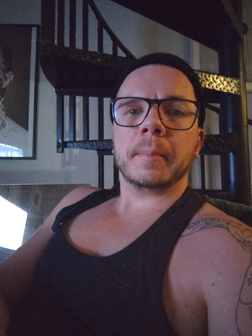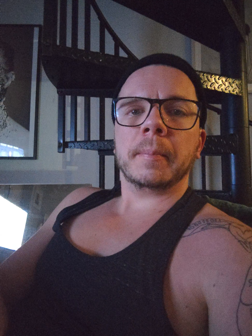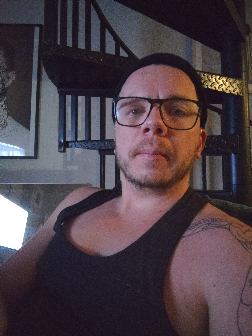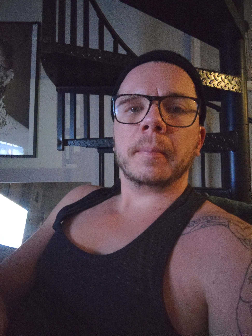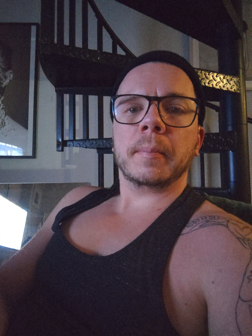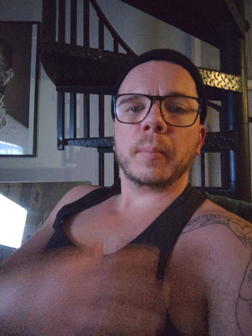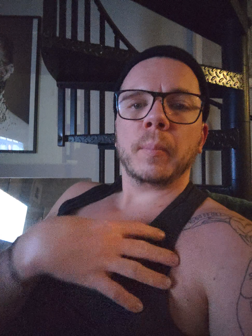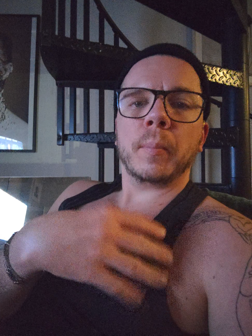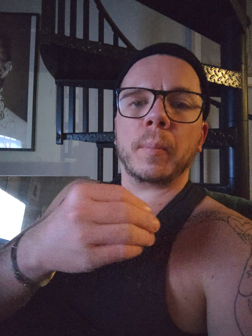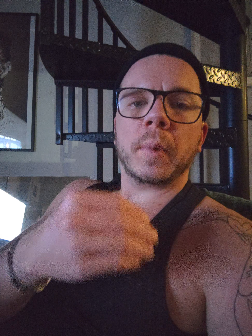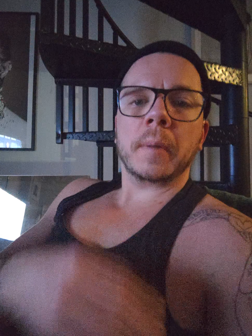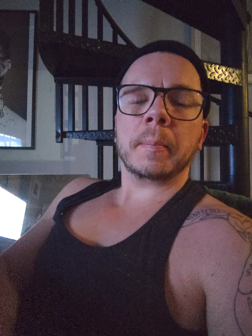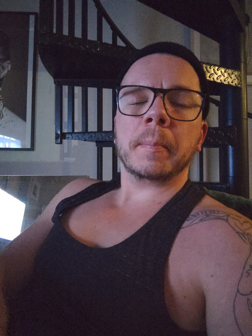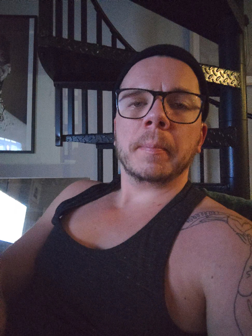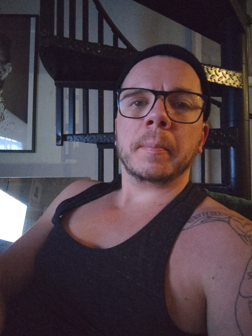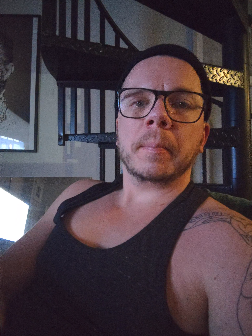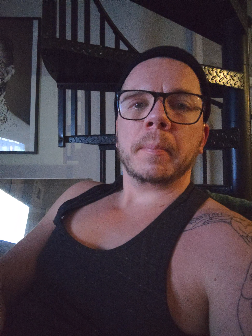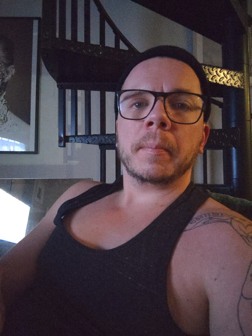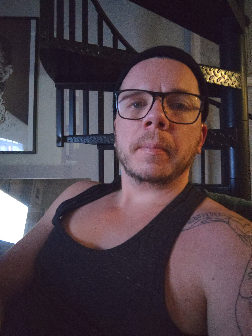white